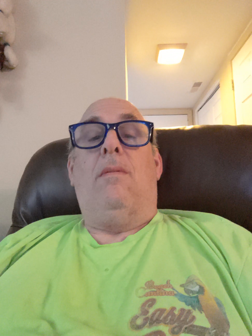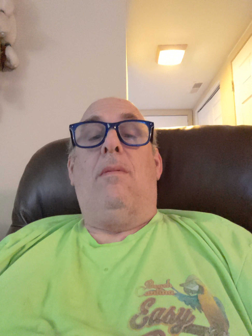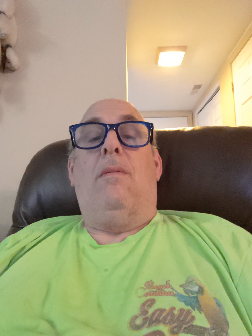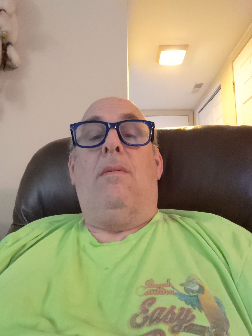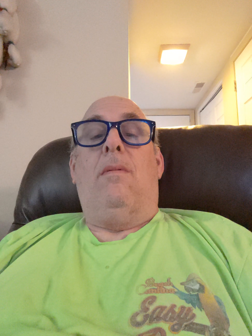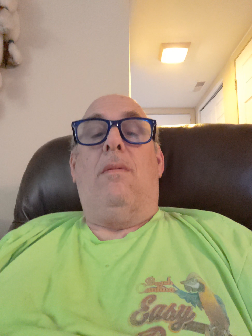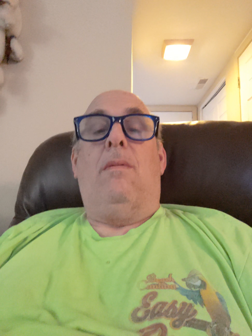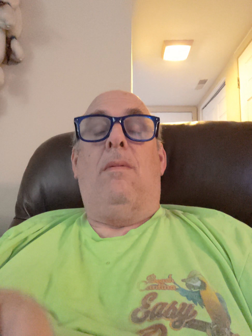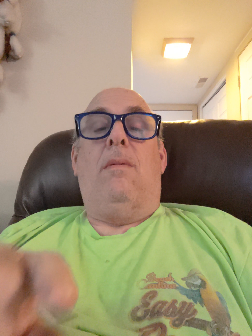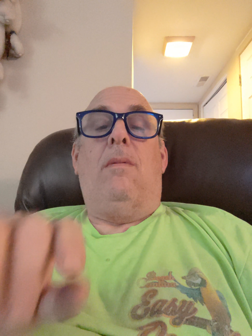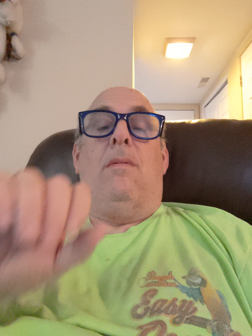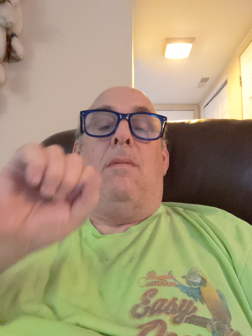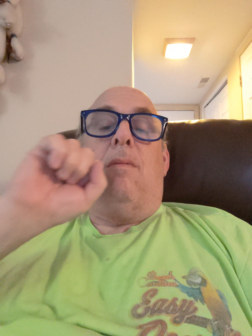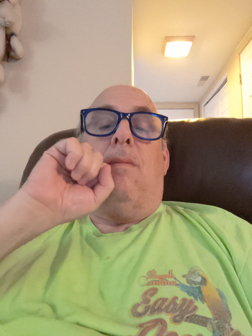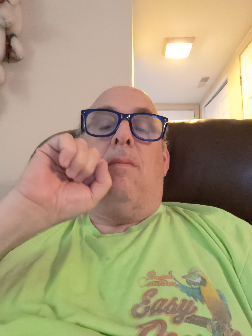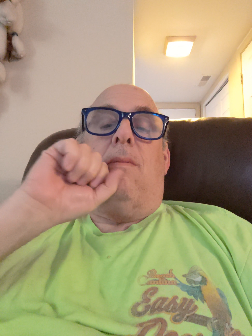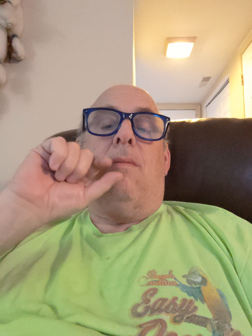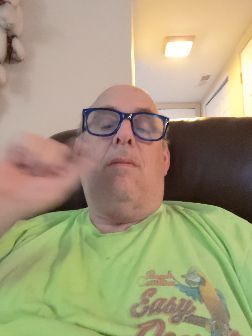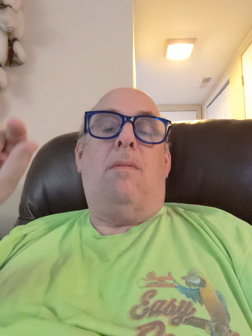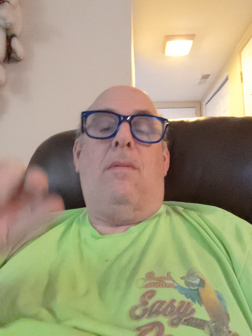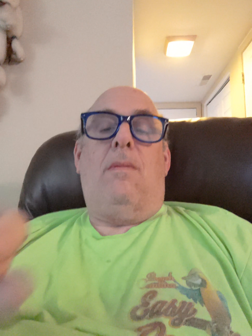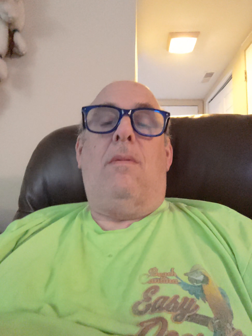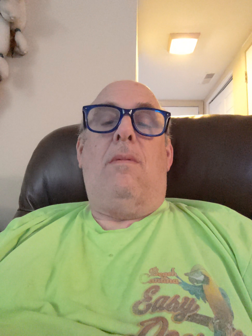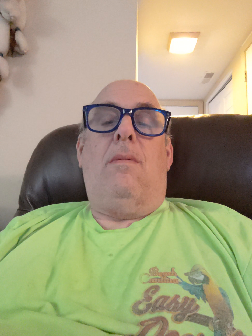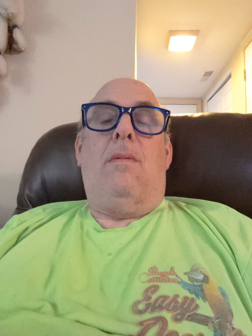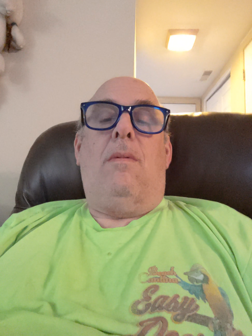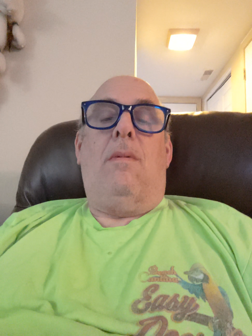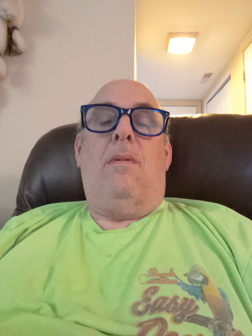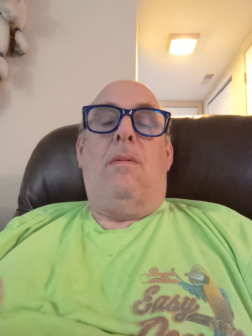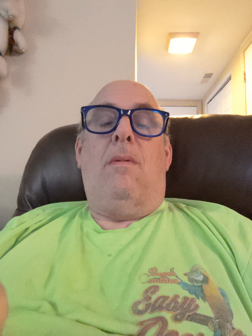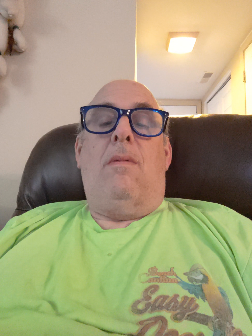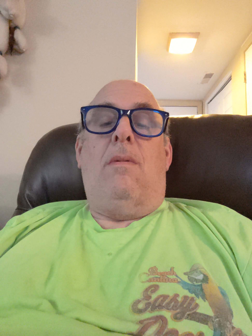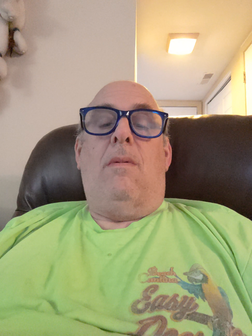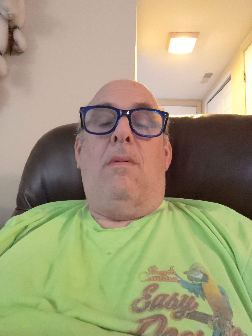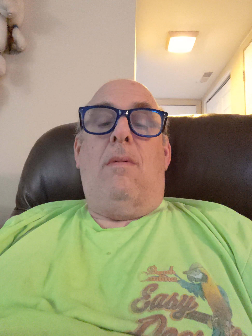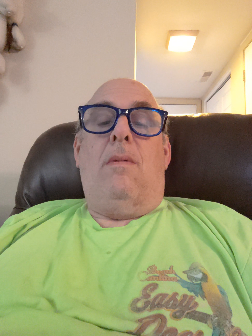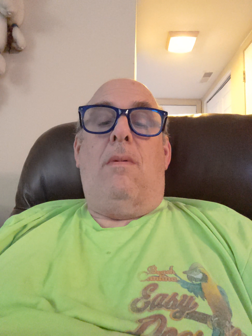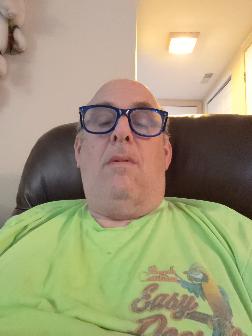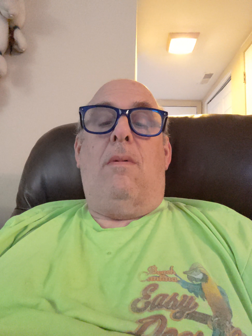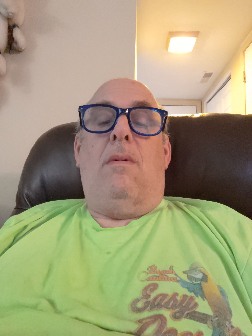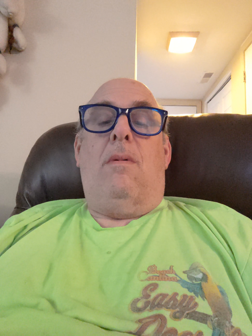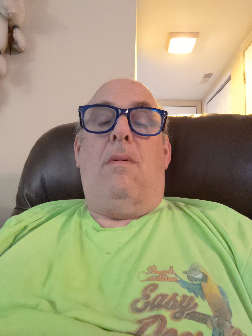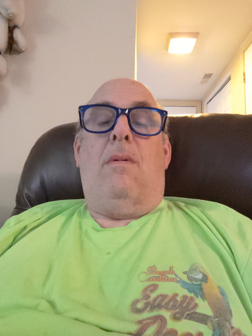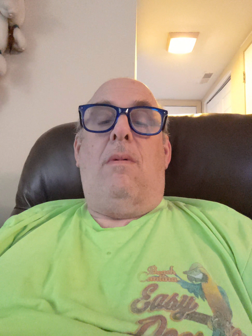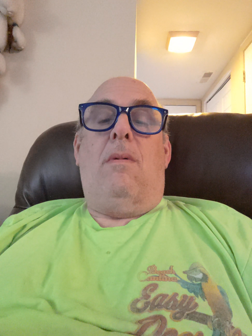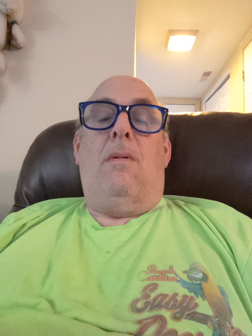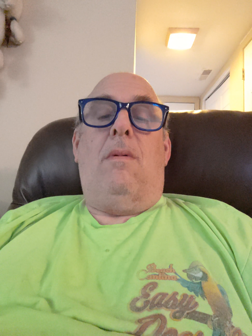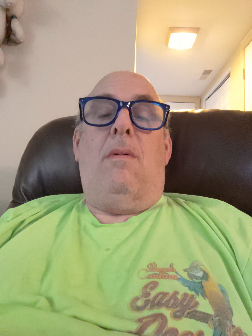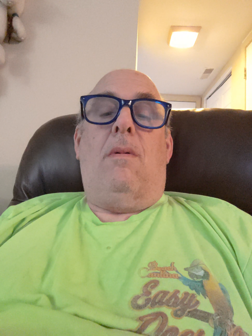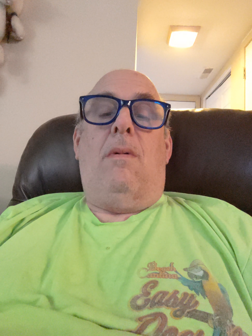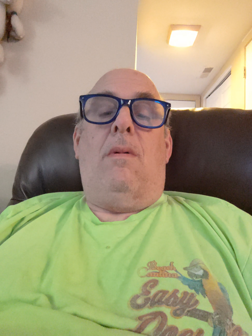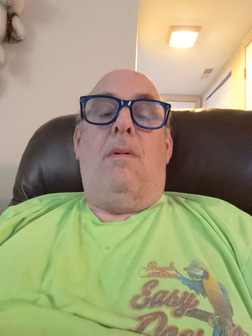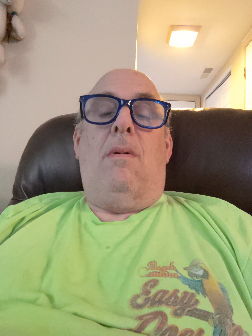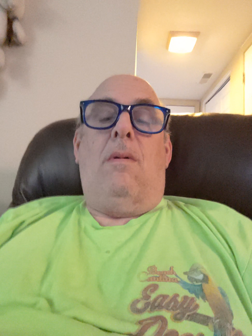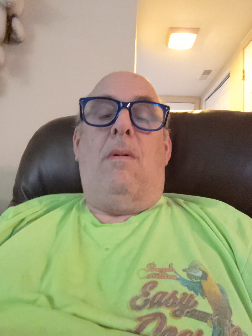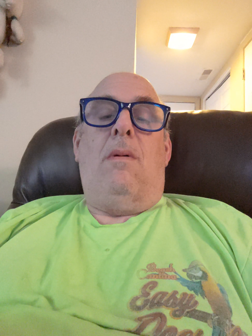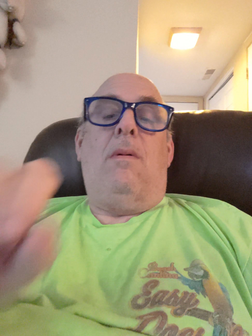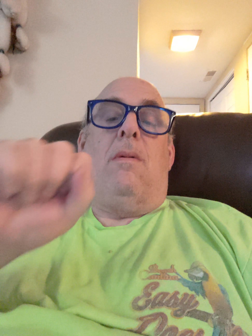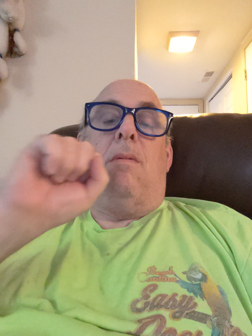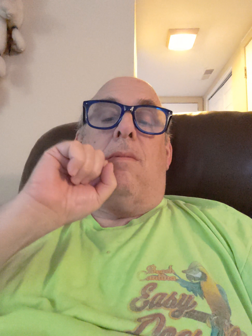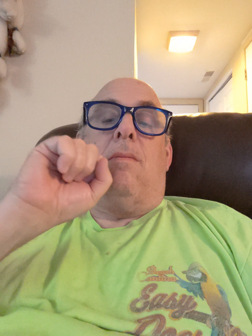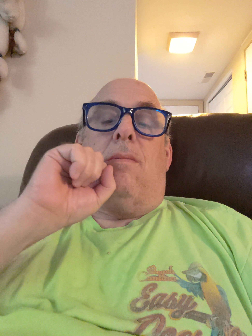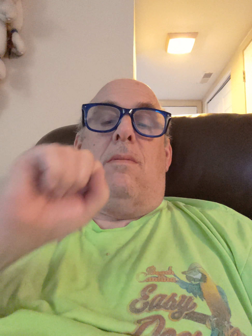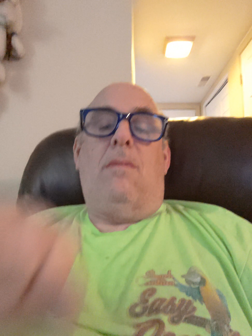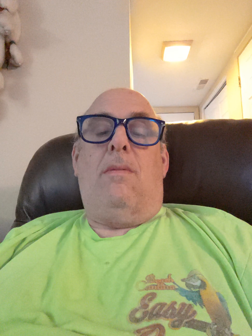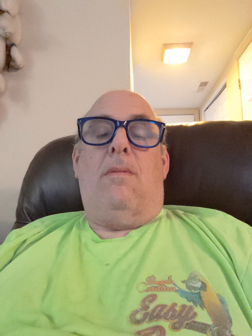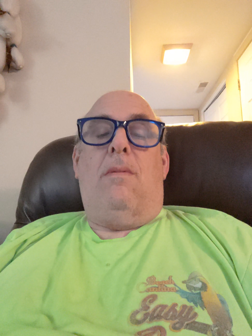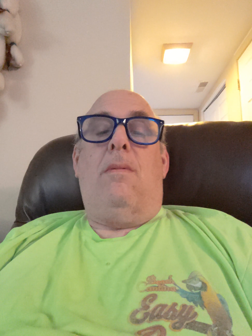carrot